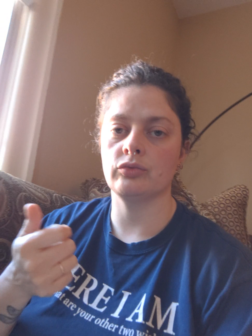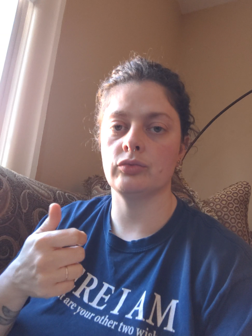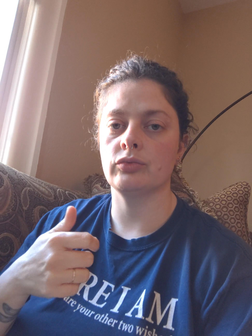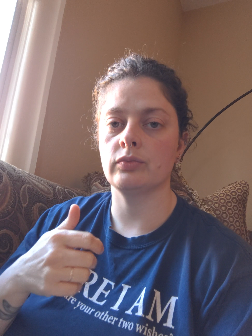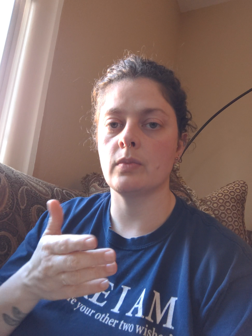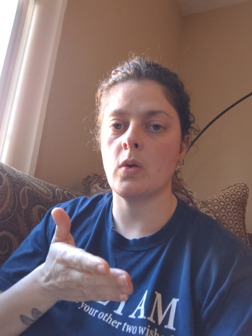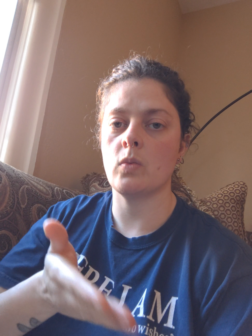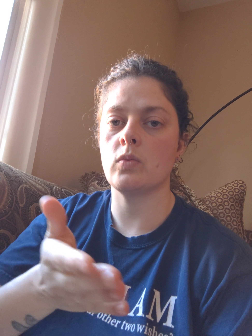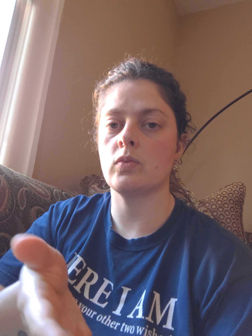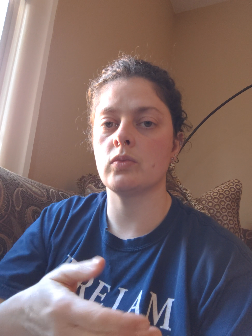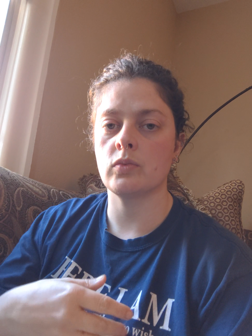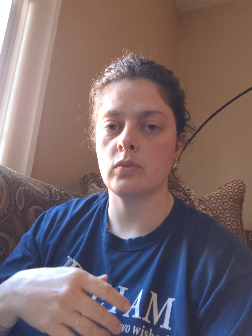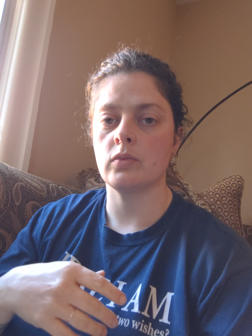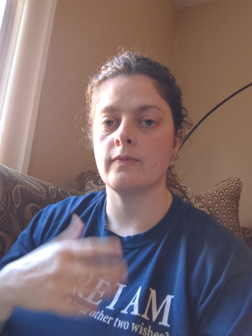boat